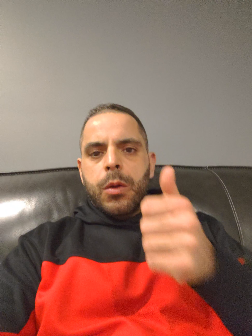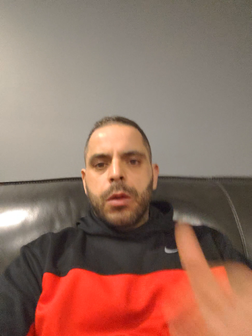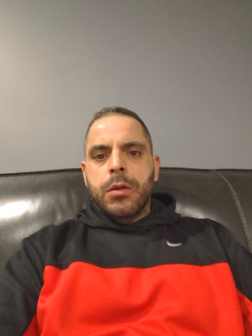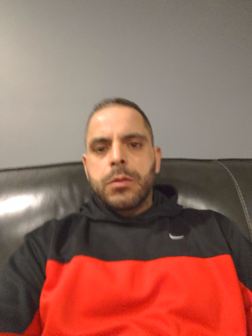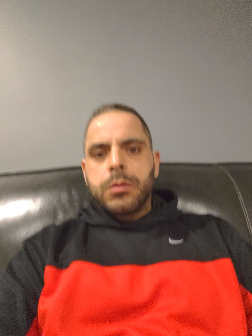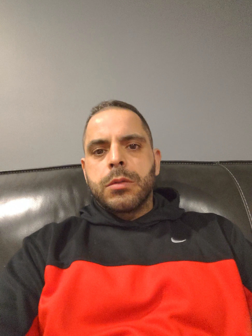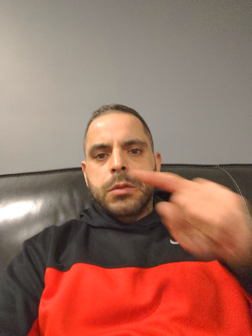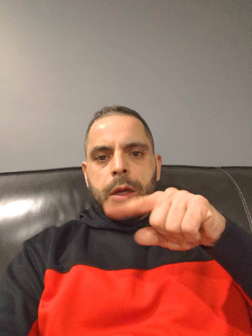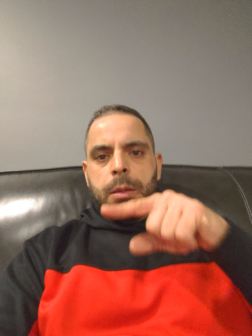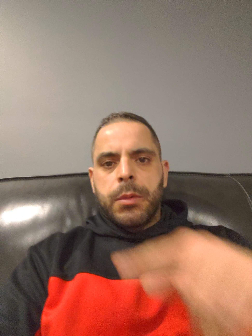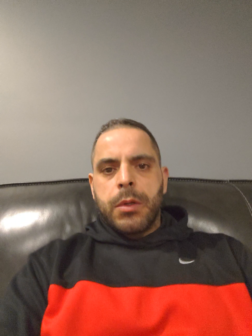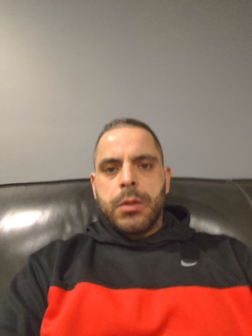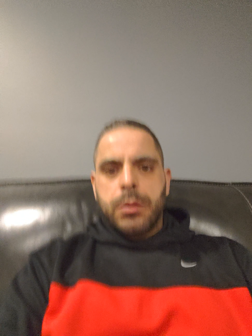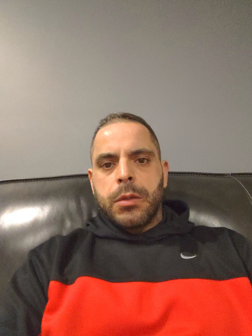time